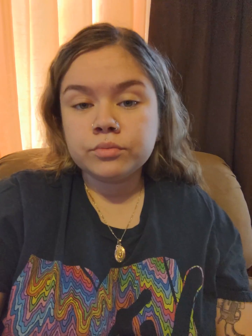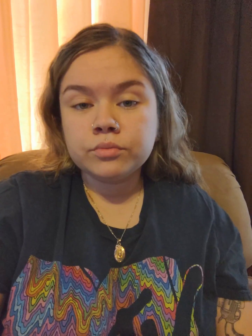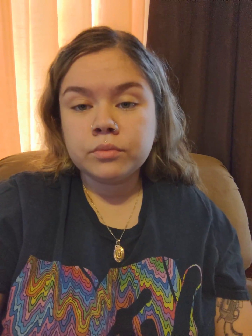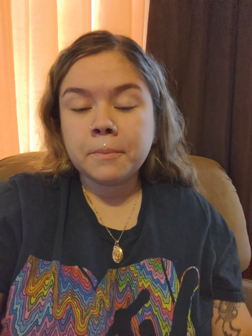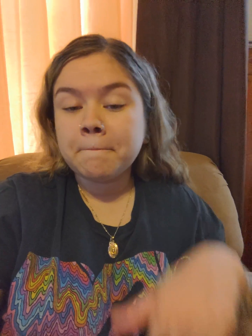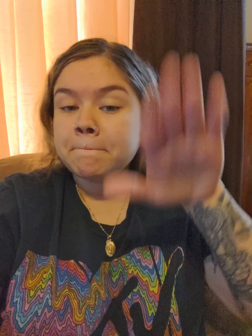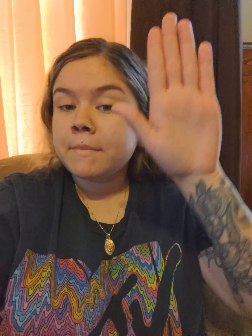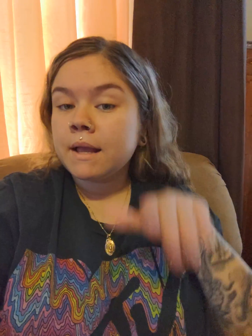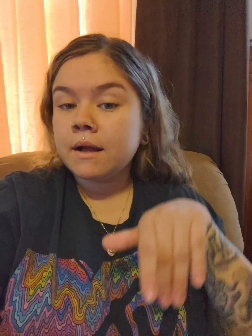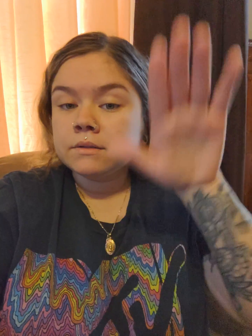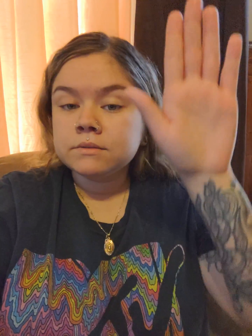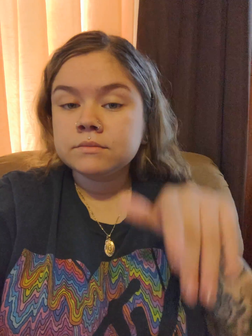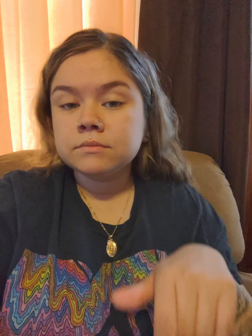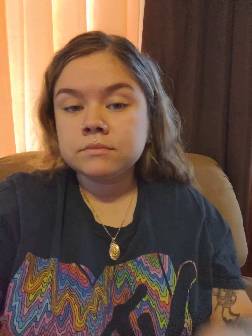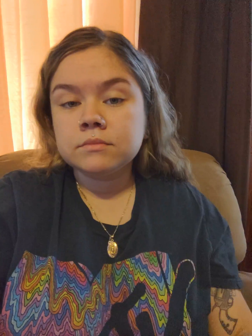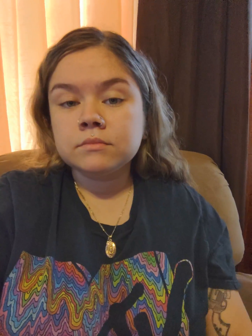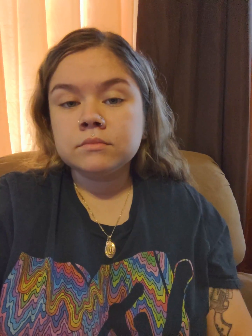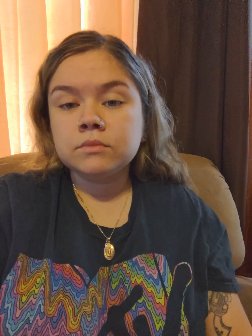paint